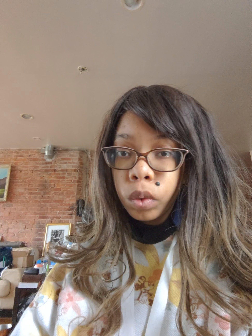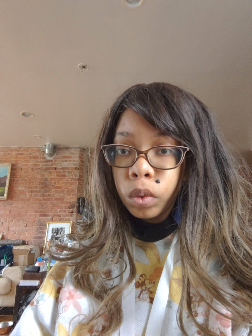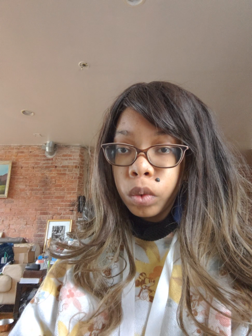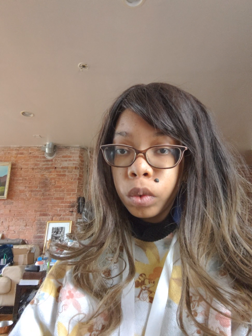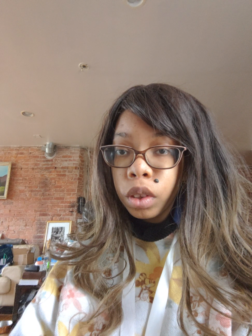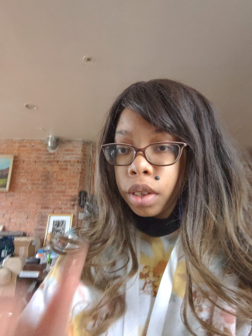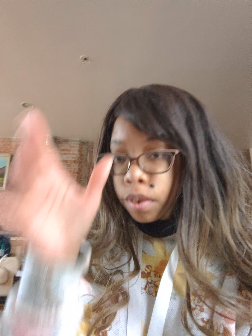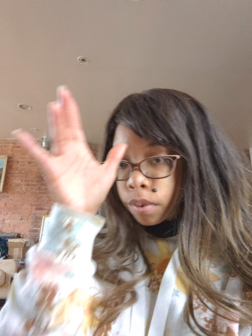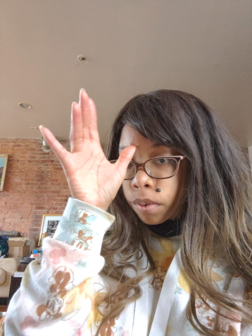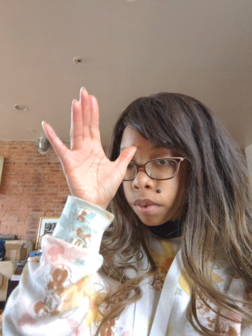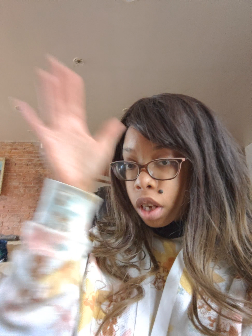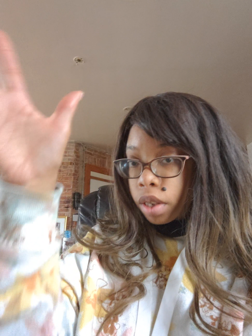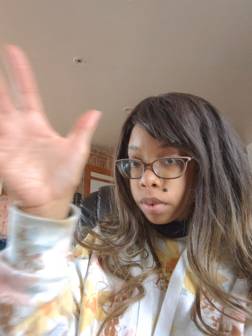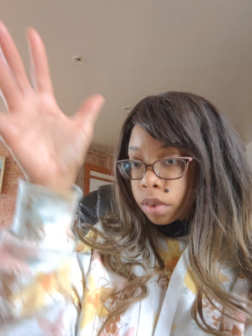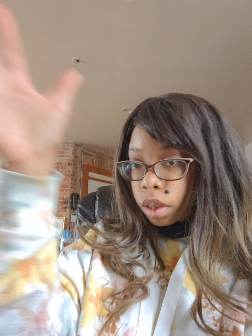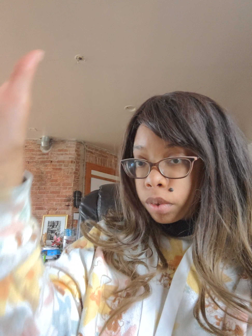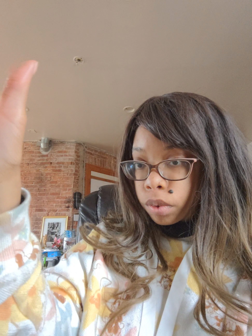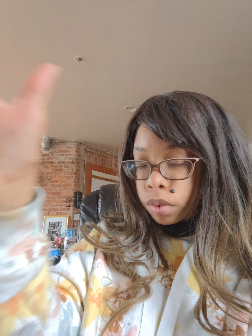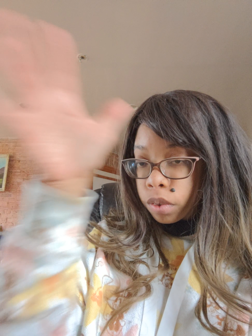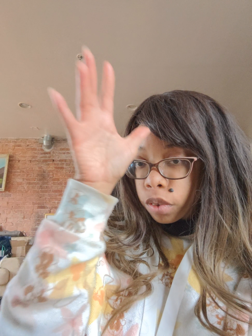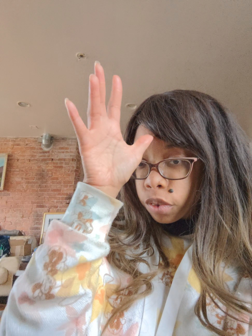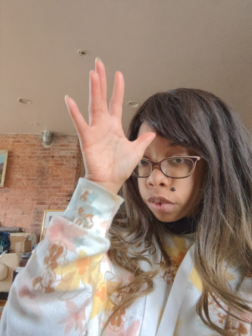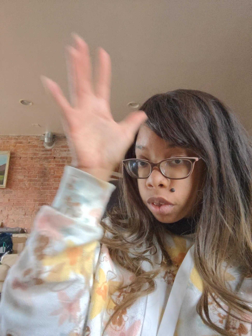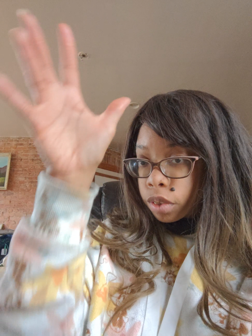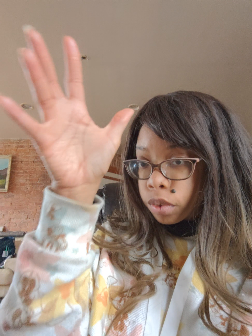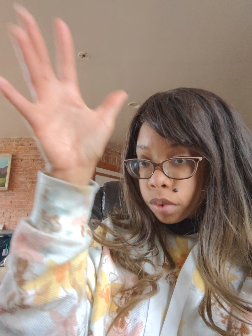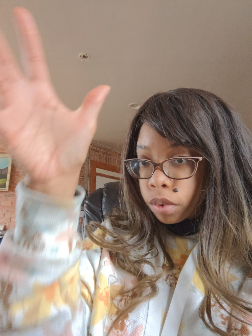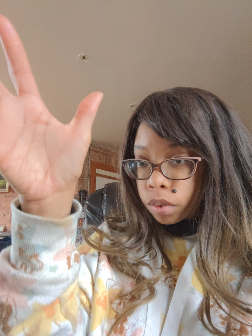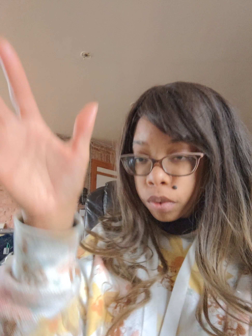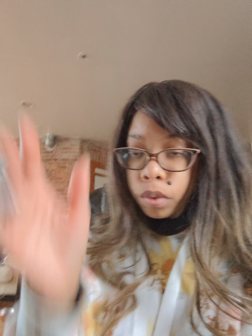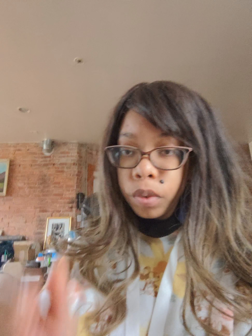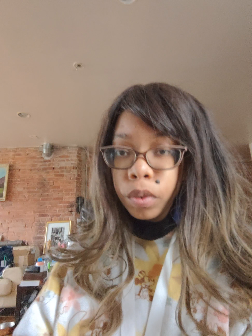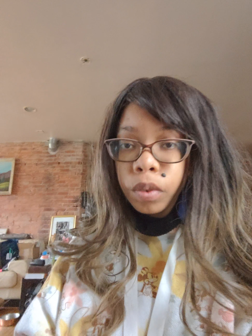grandpa